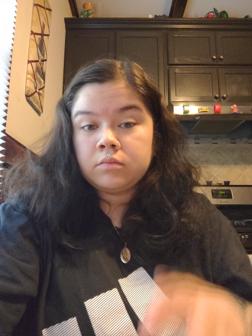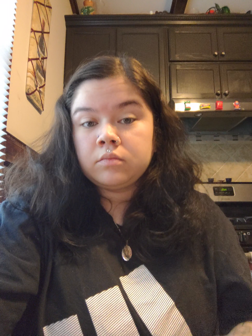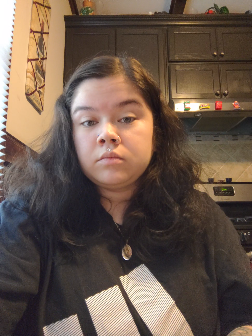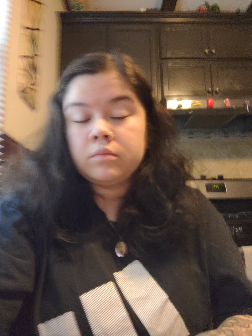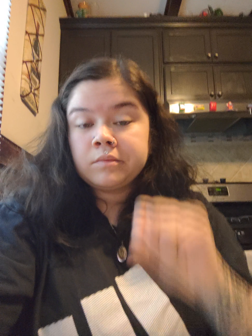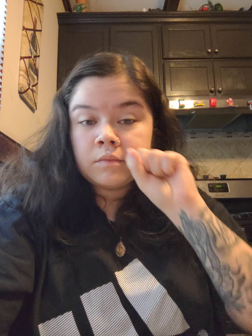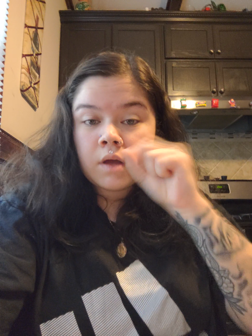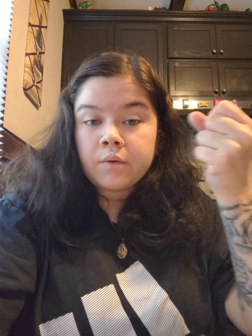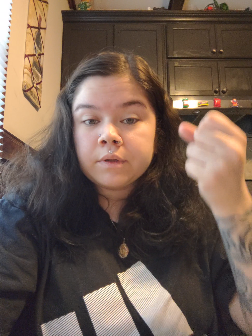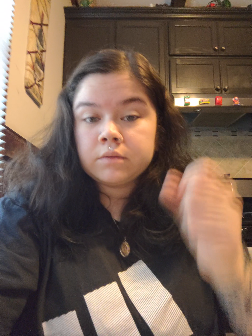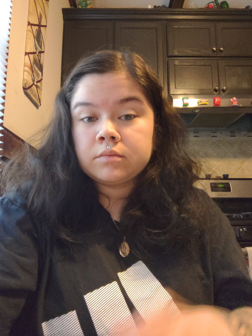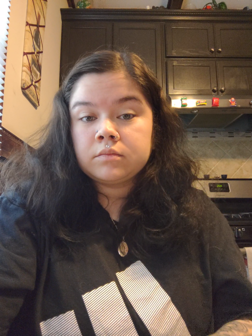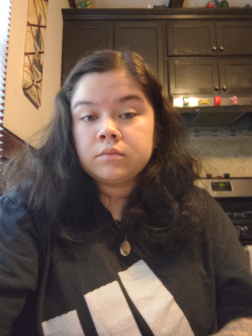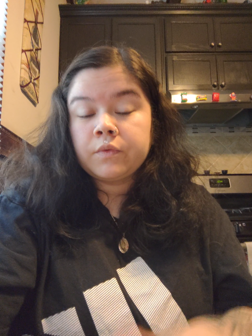carrot